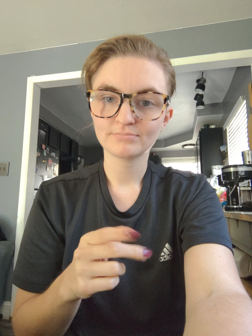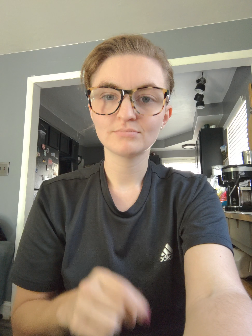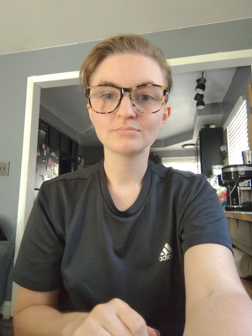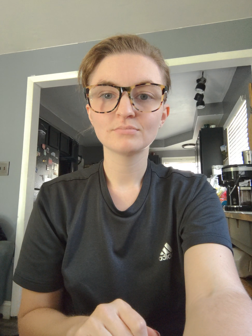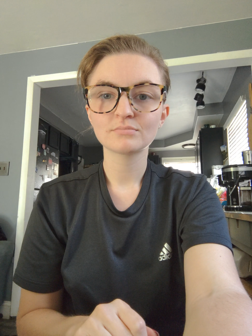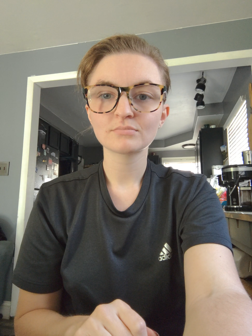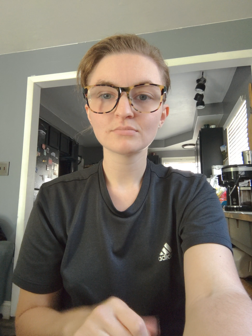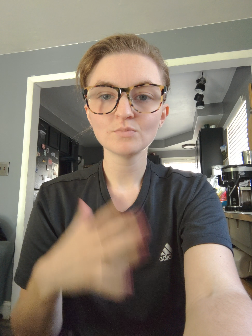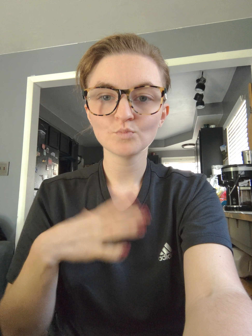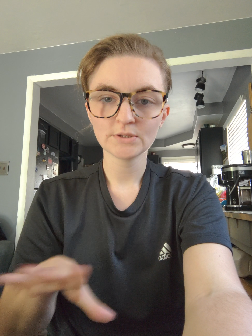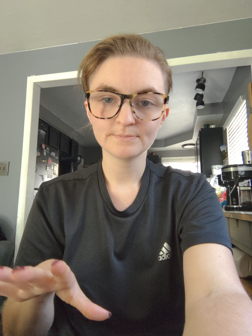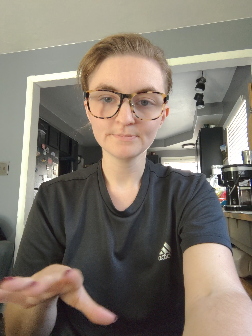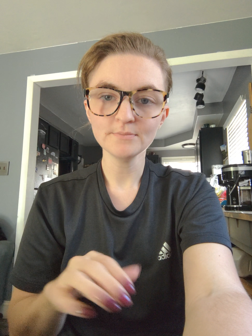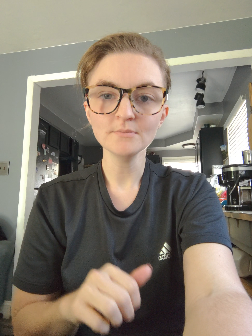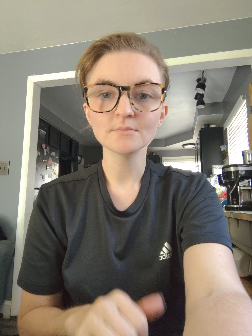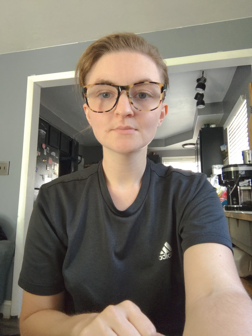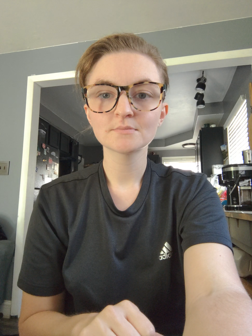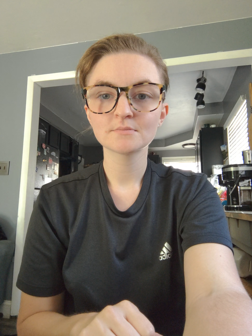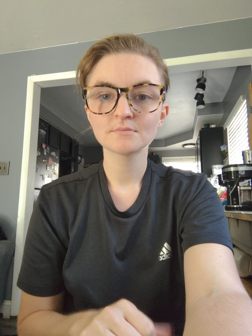dress